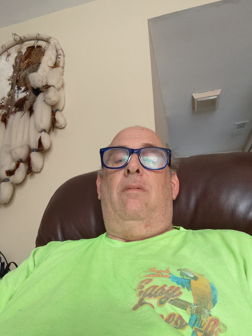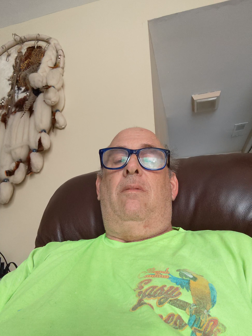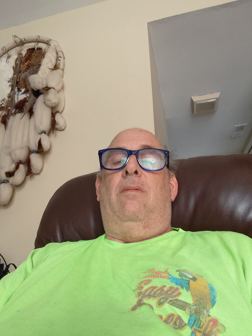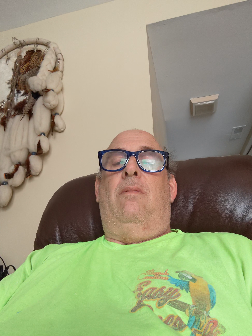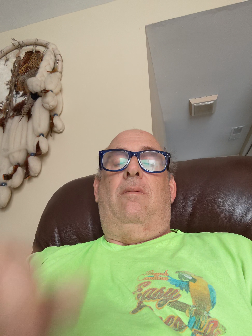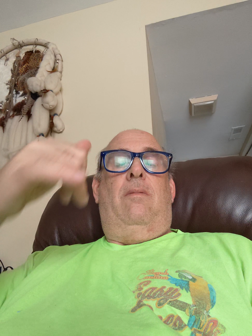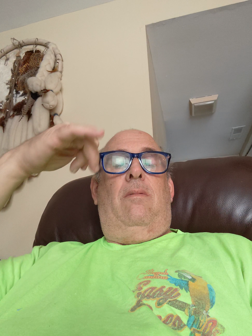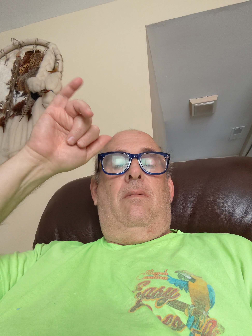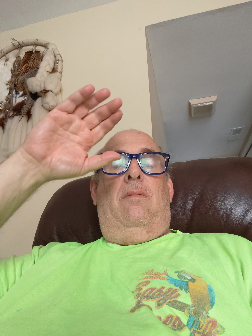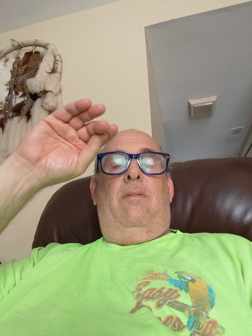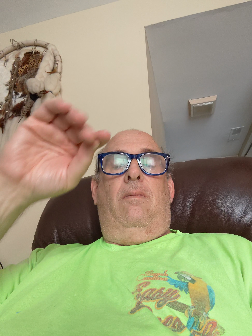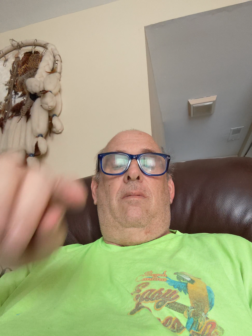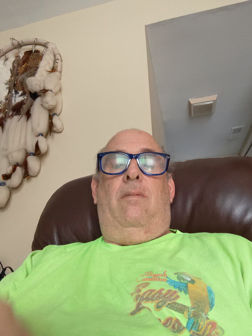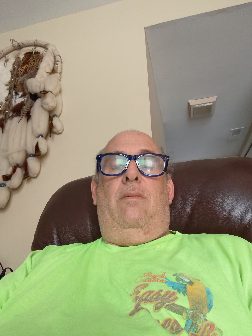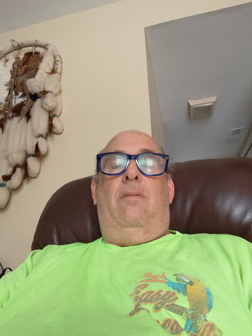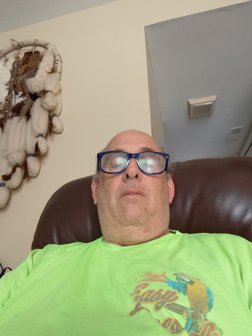cowboy